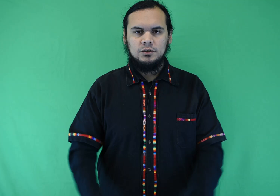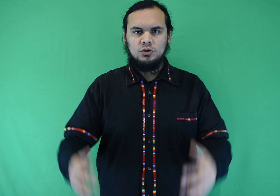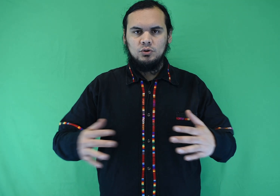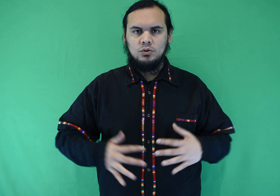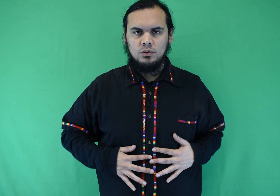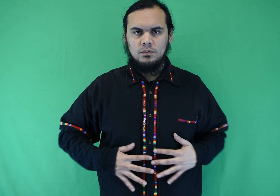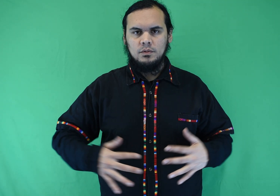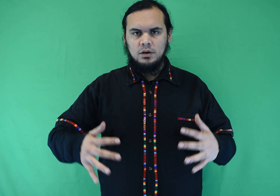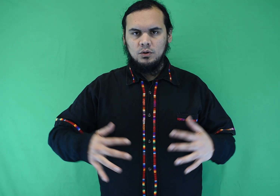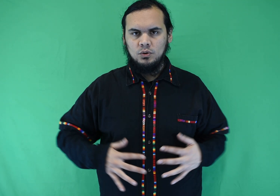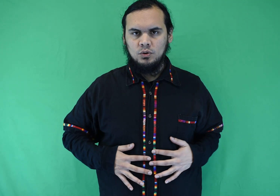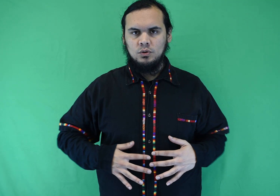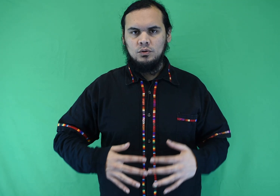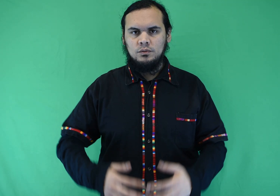estómago